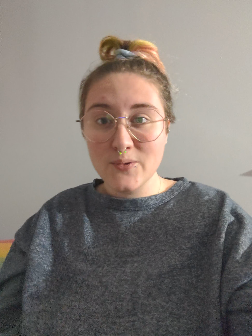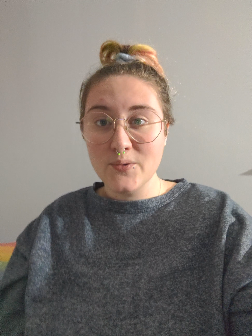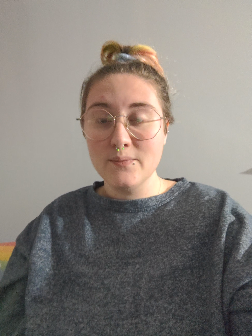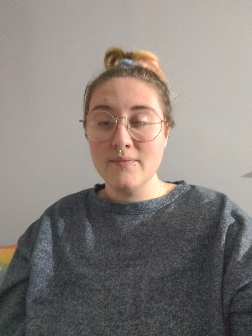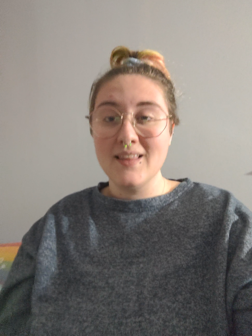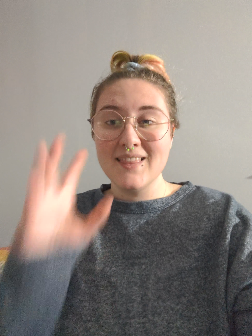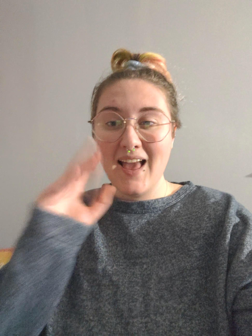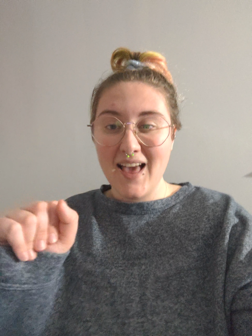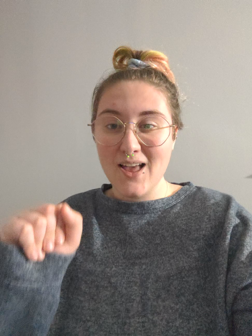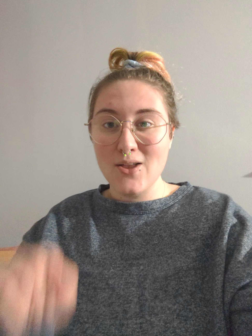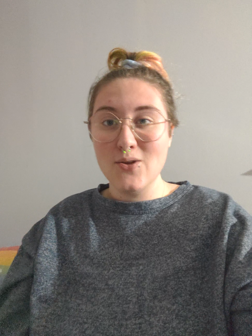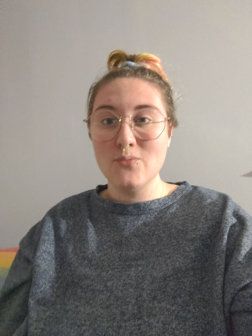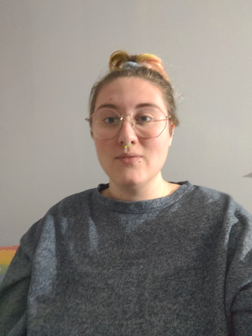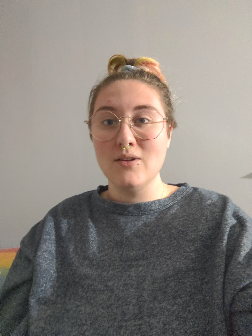loud